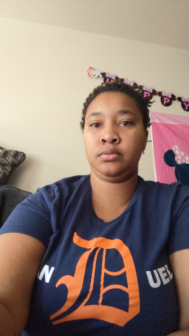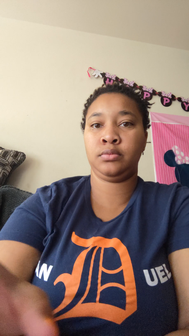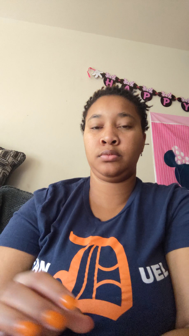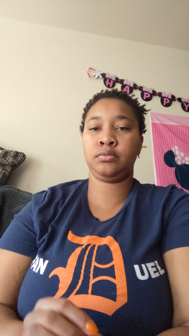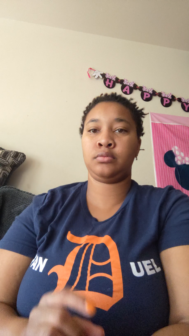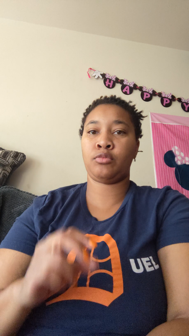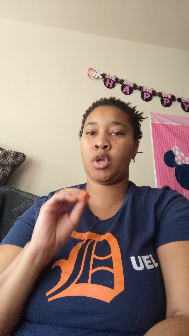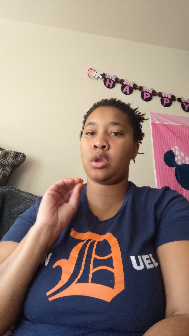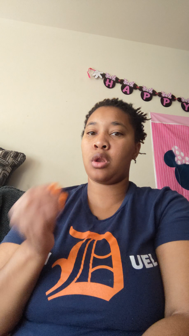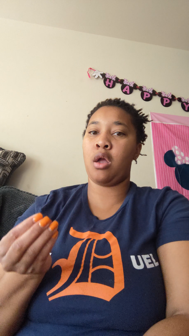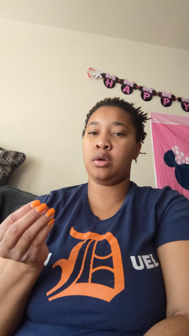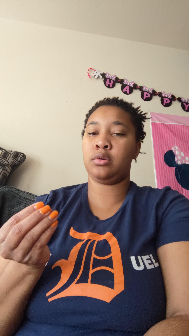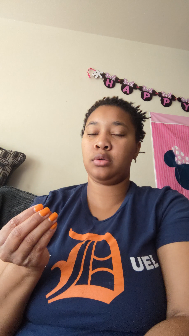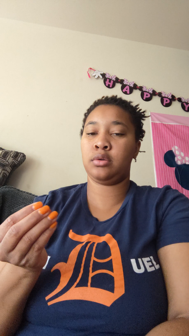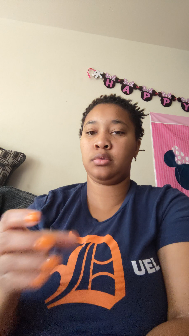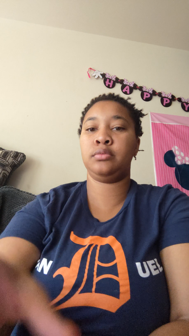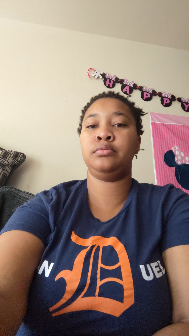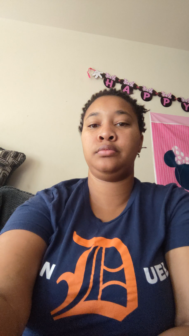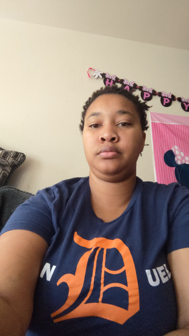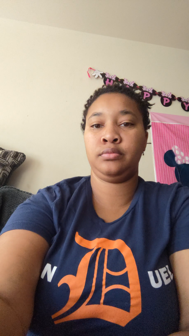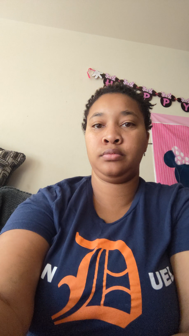none